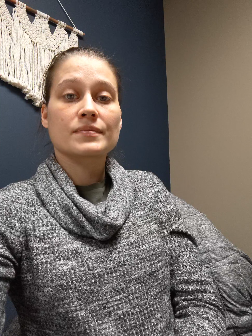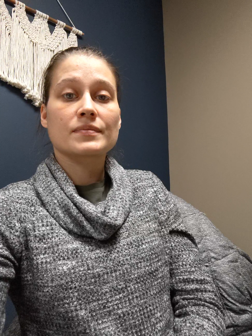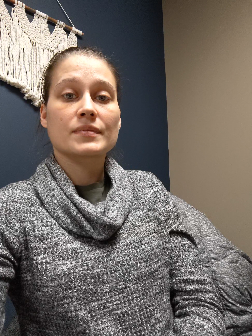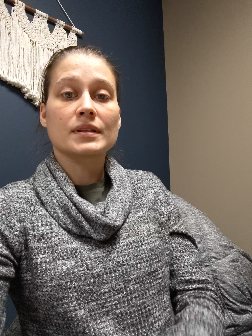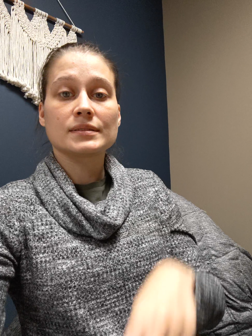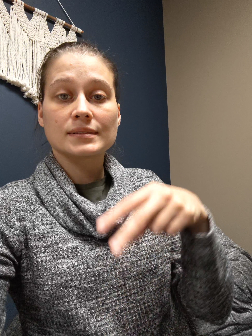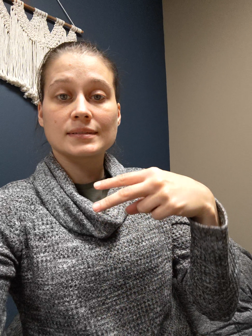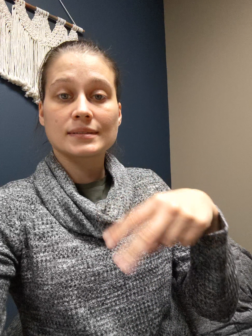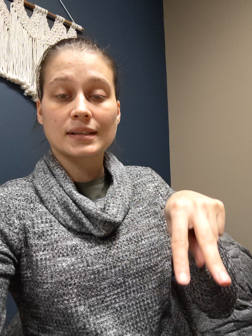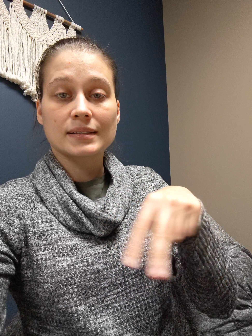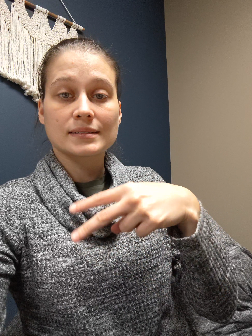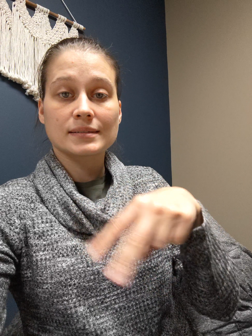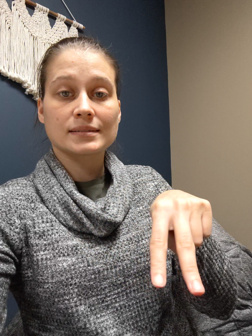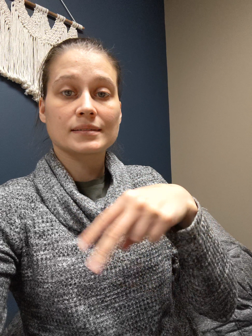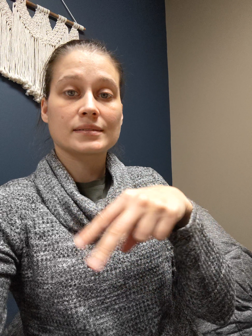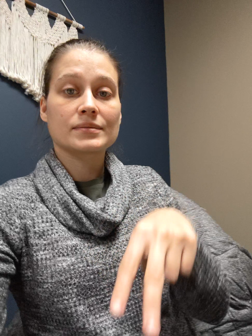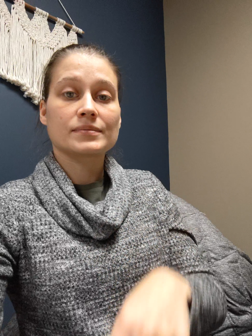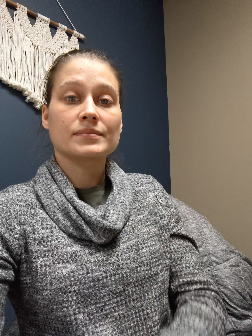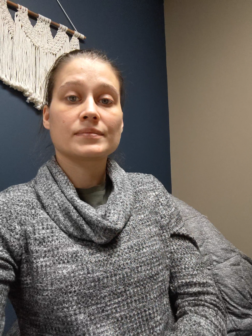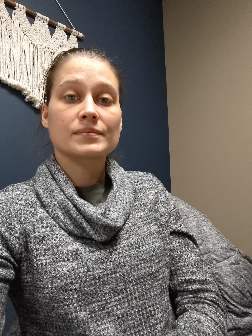dance